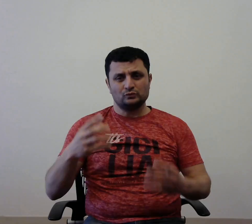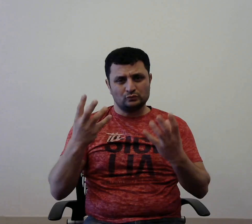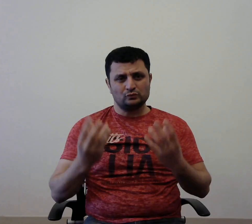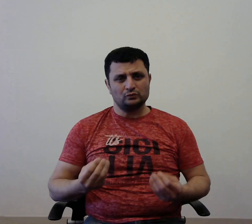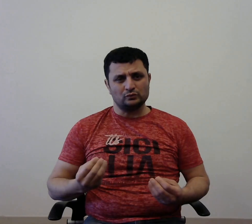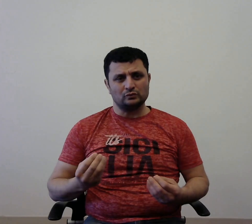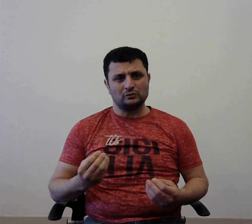gun